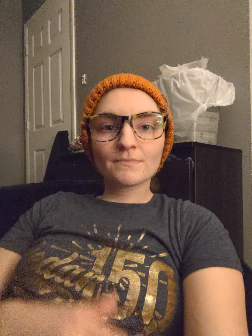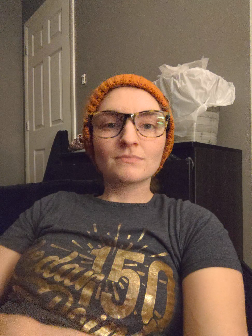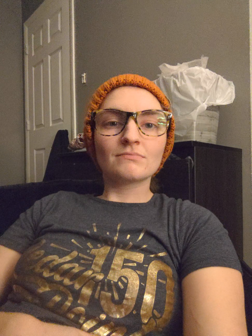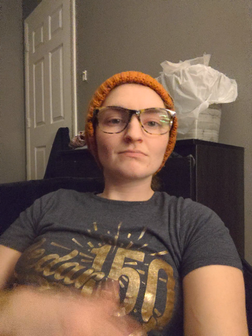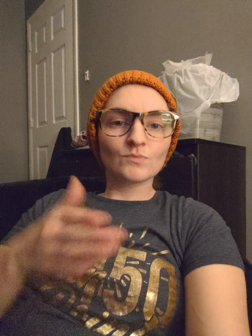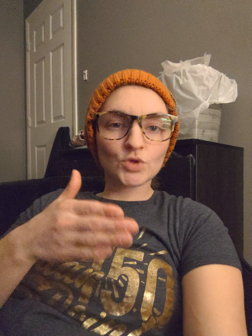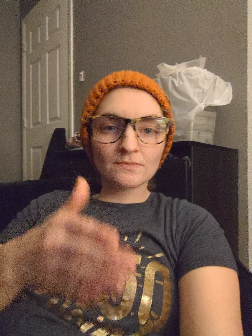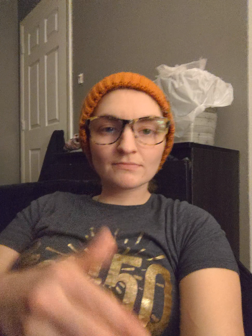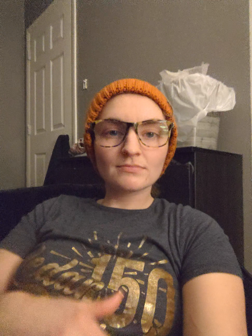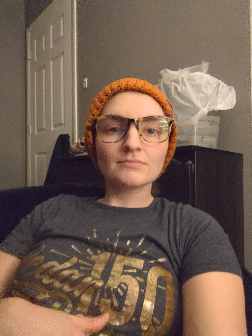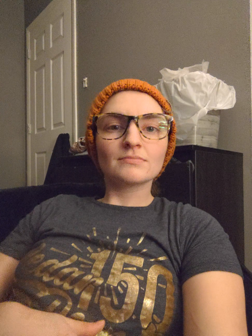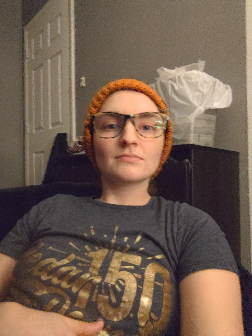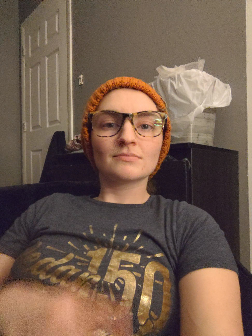fish